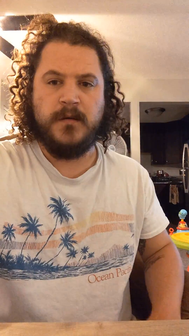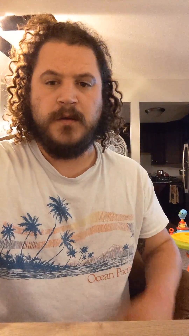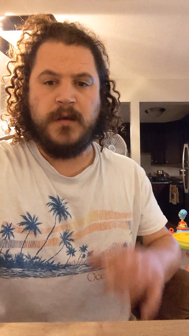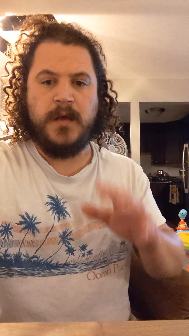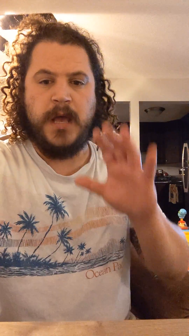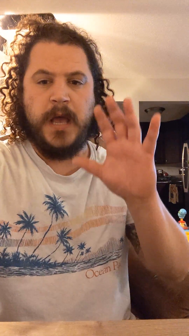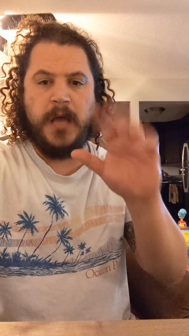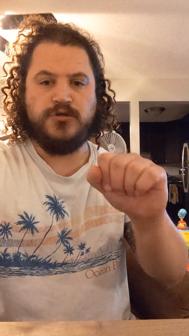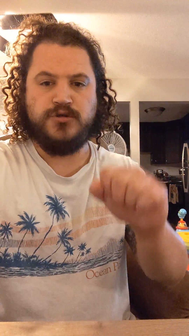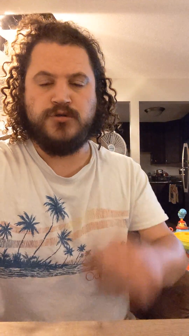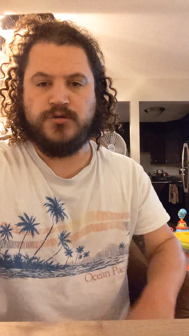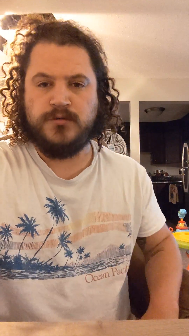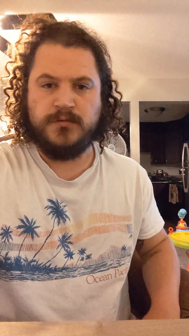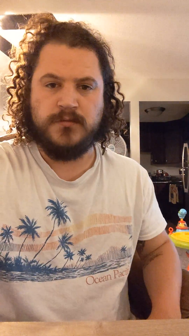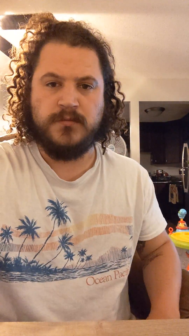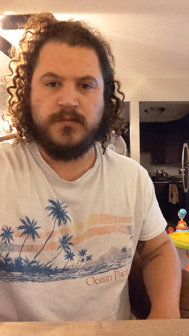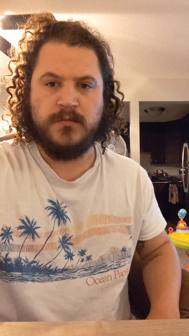catch